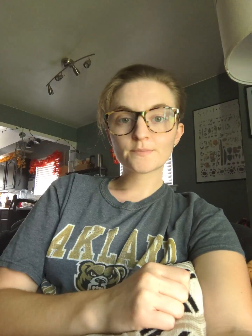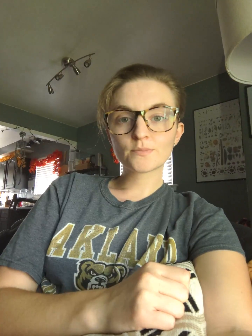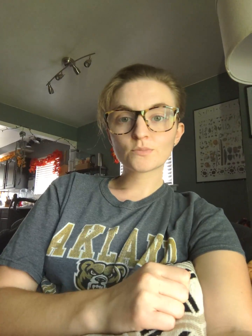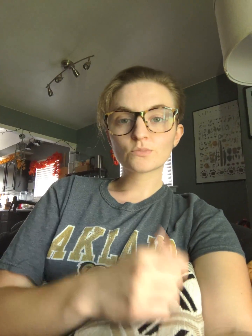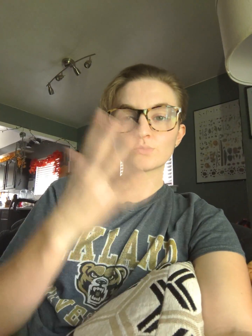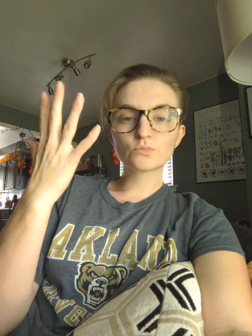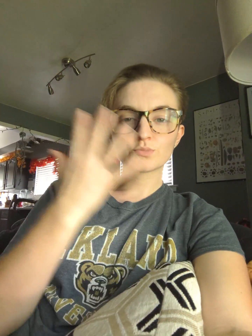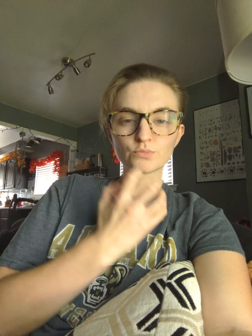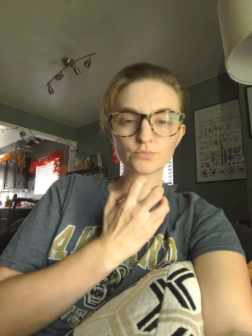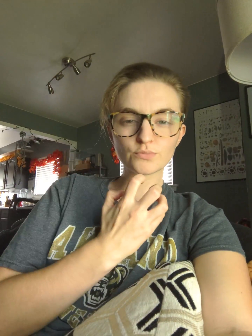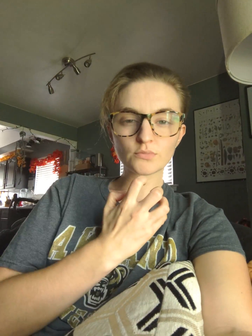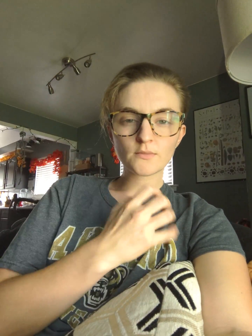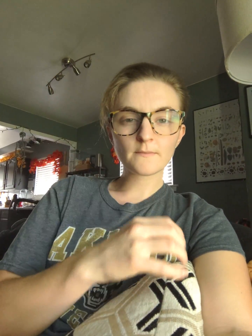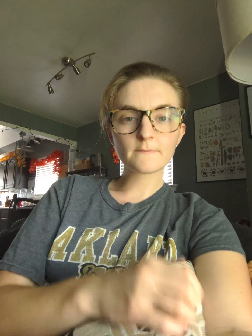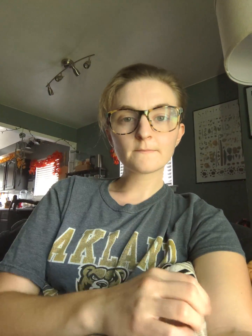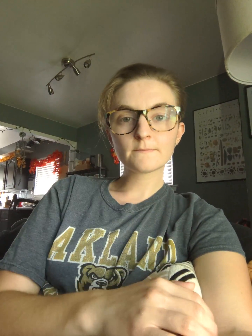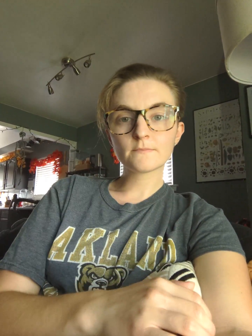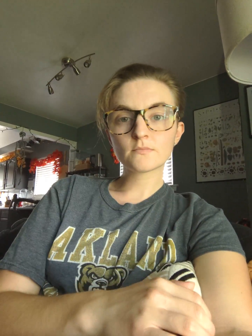dark